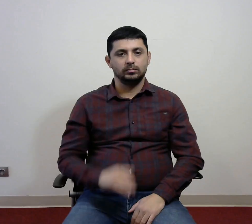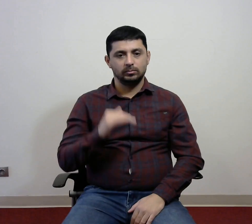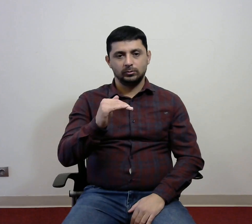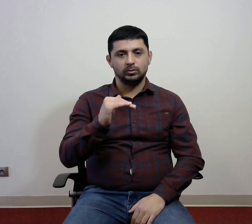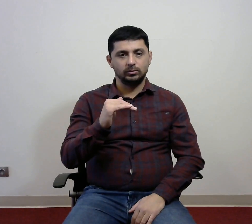siz